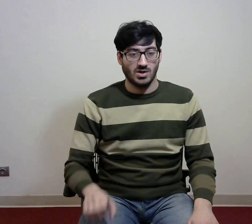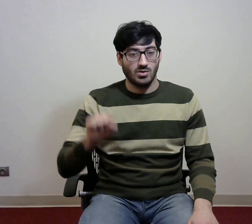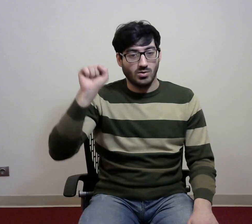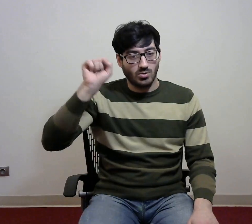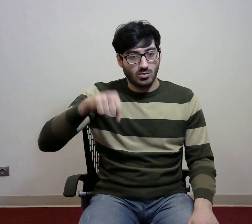olar